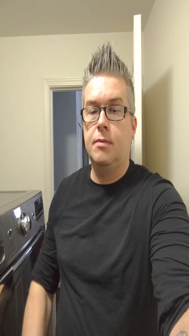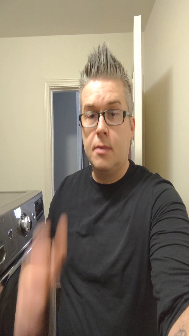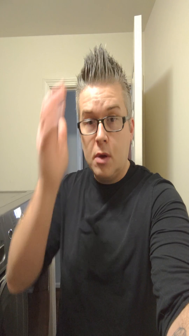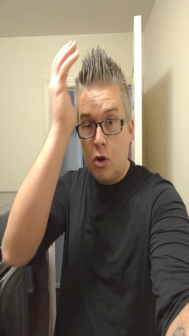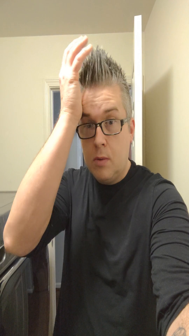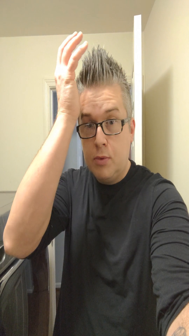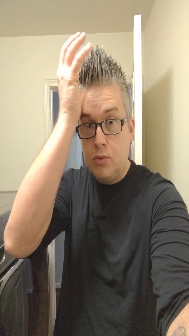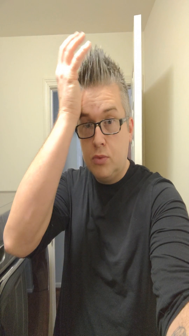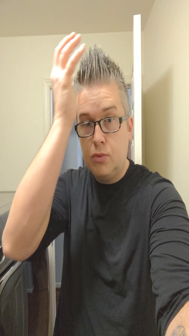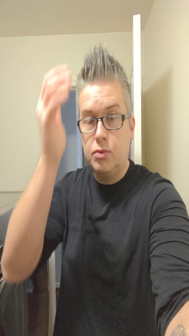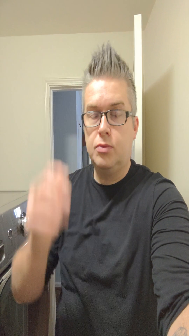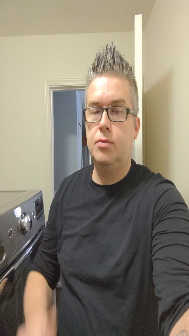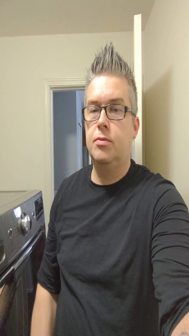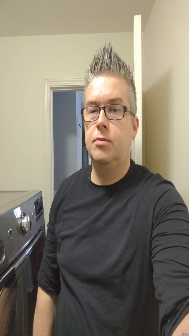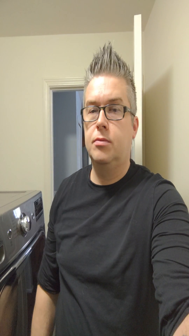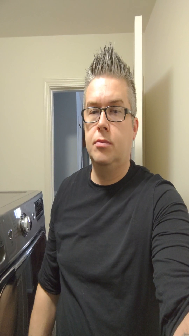garbage